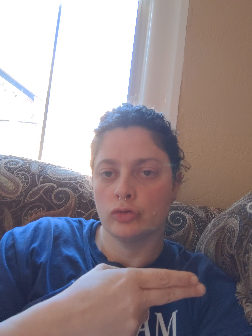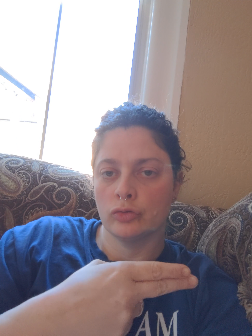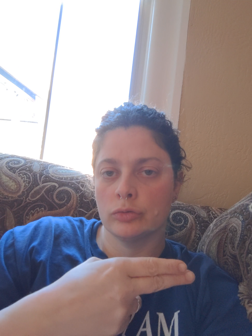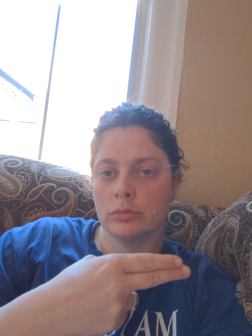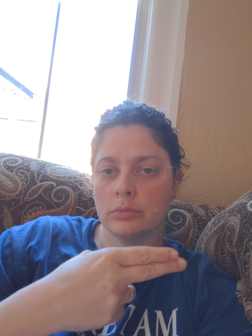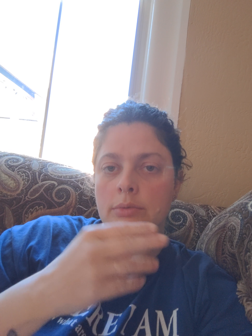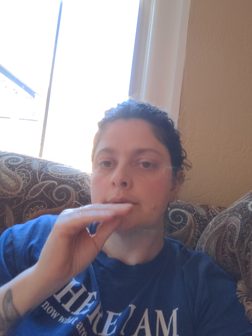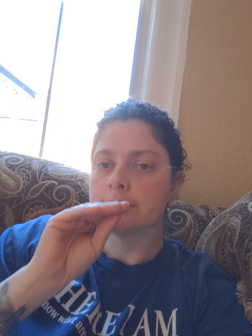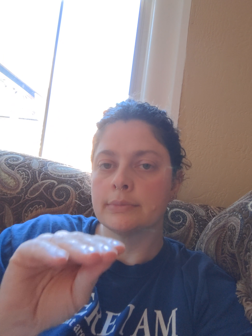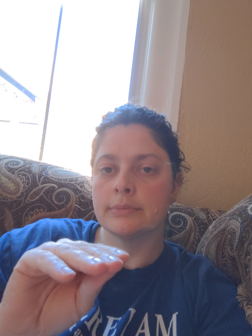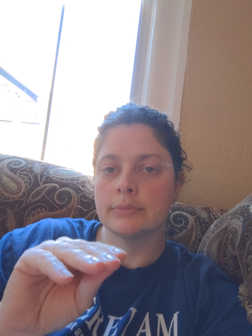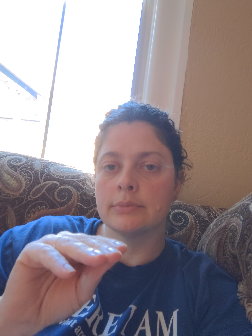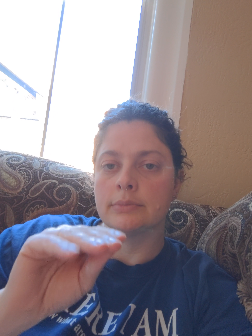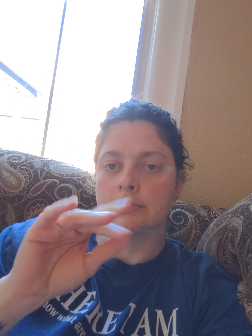kiss